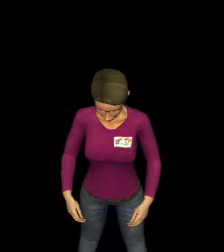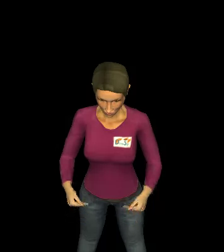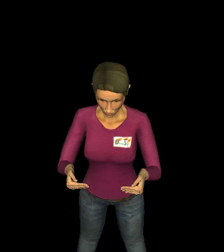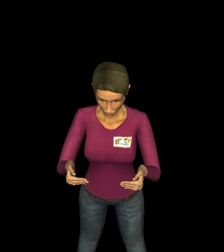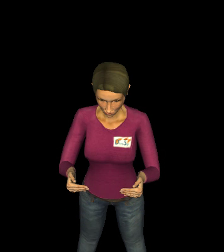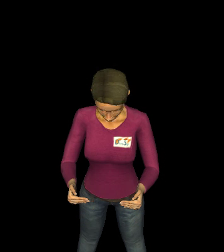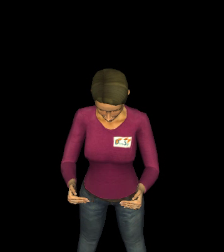توقف